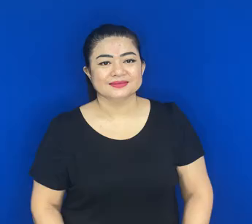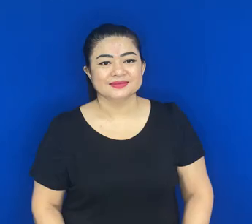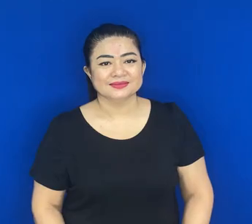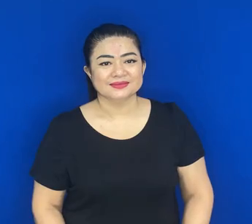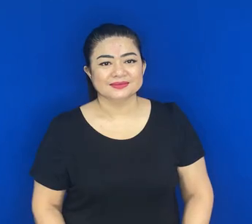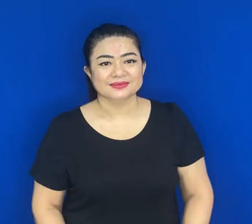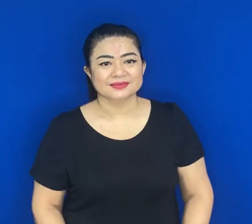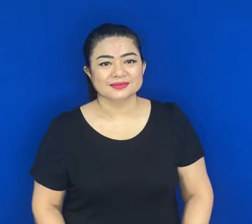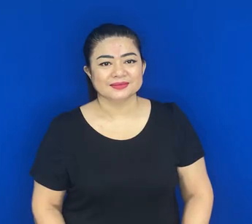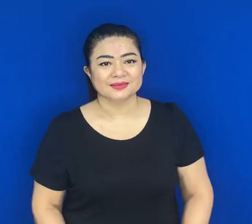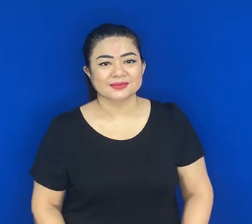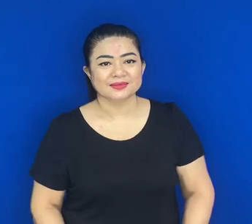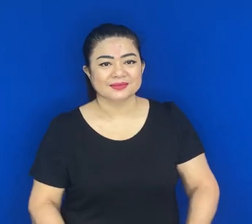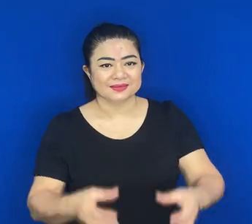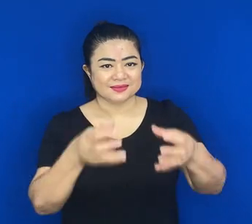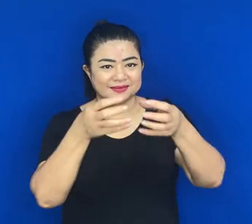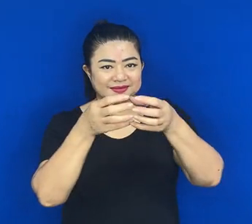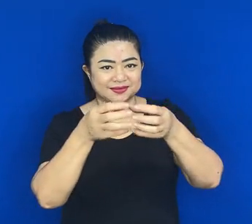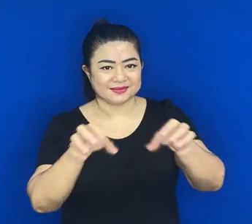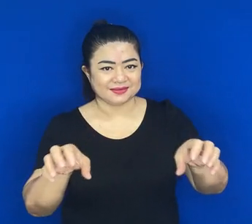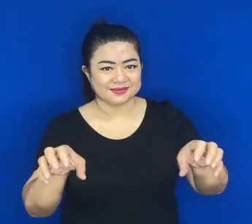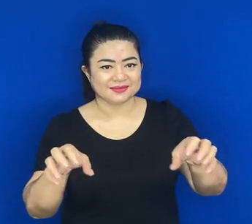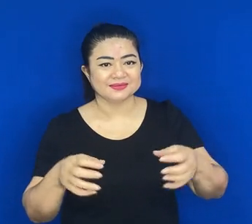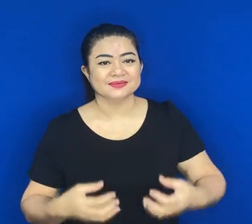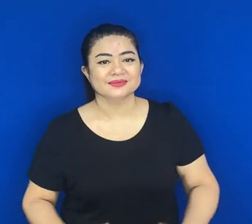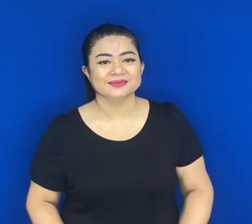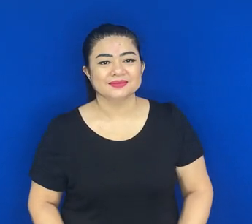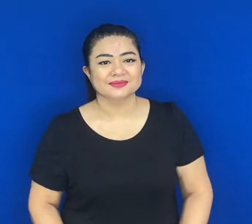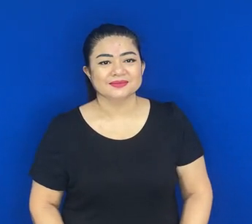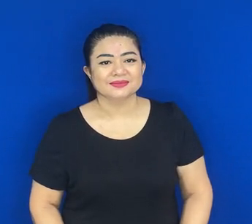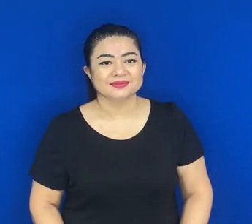egg